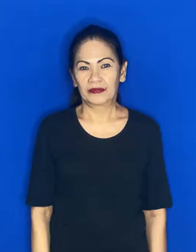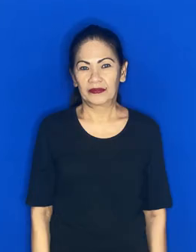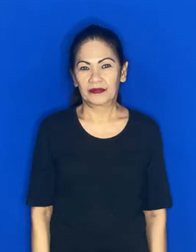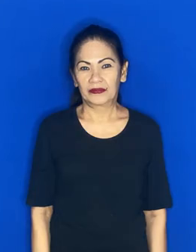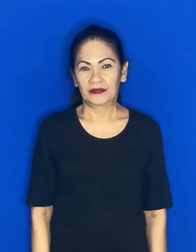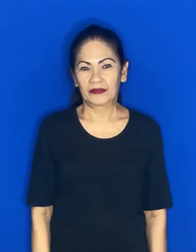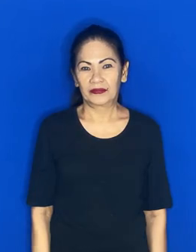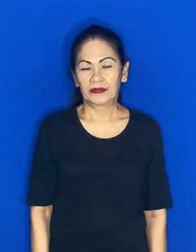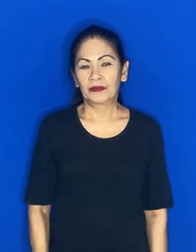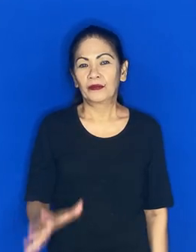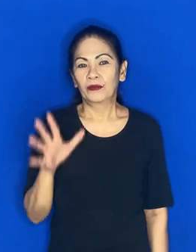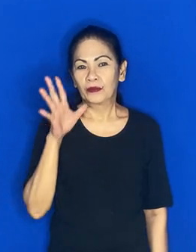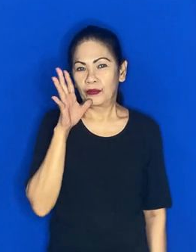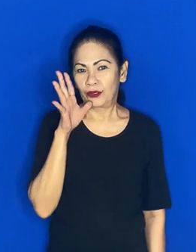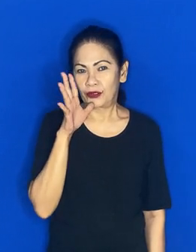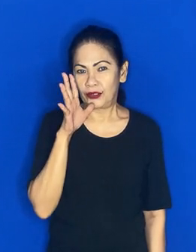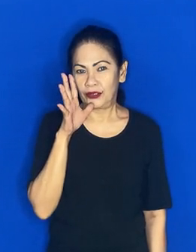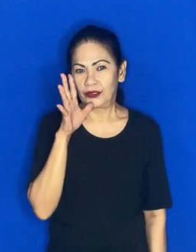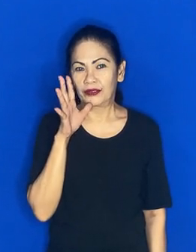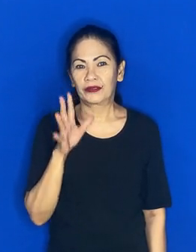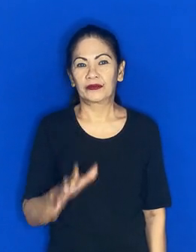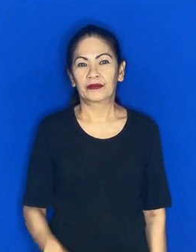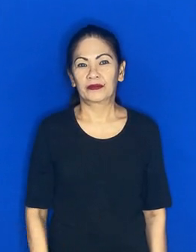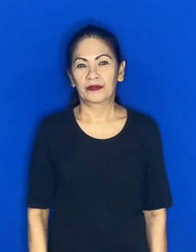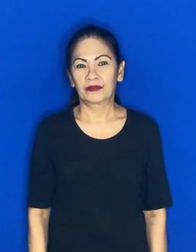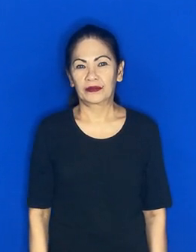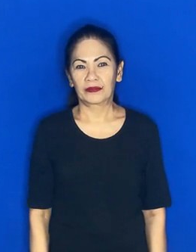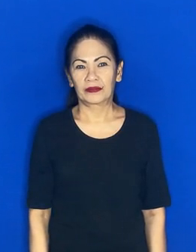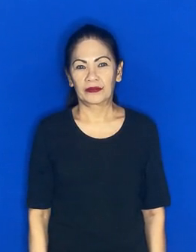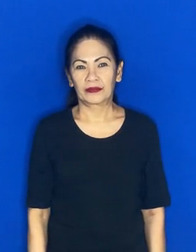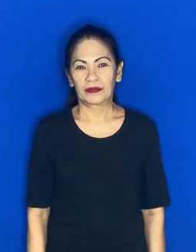mother